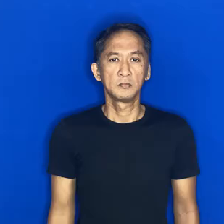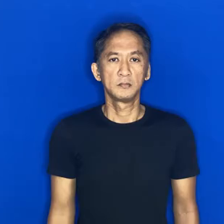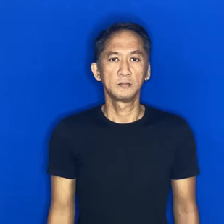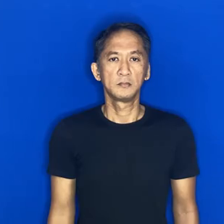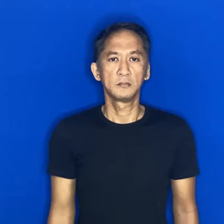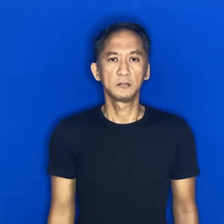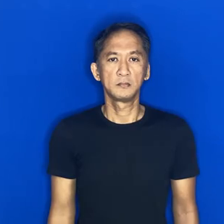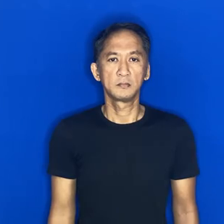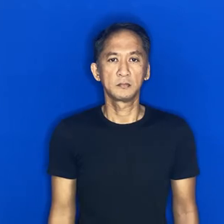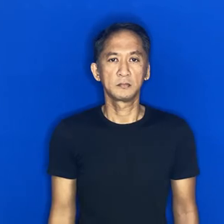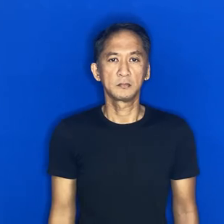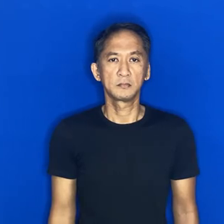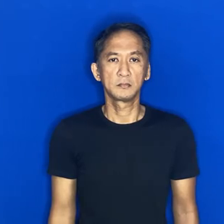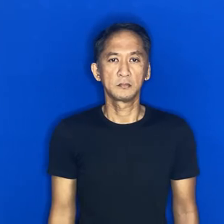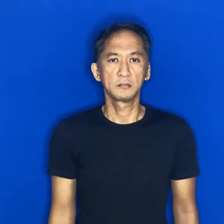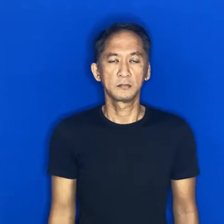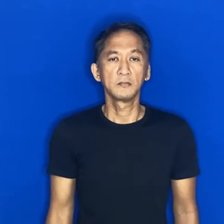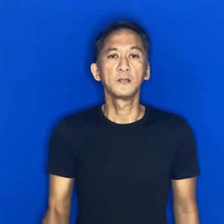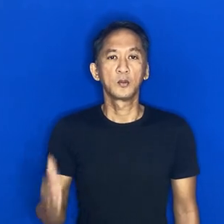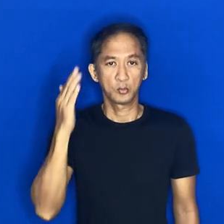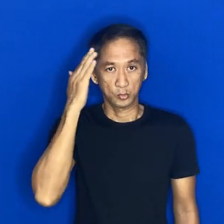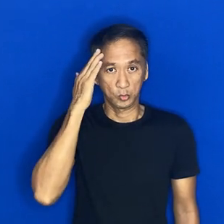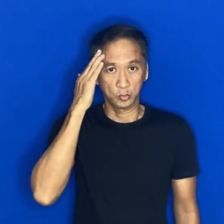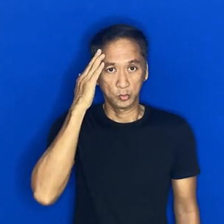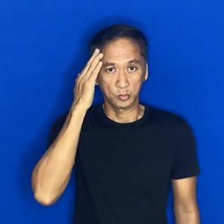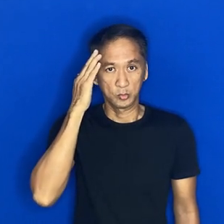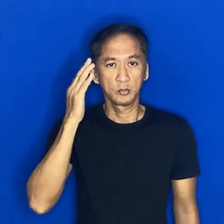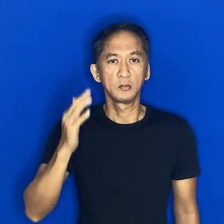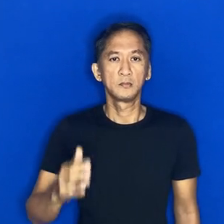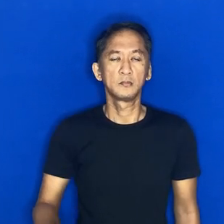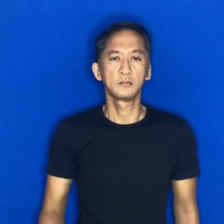know